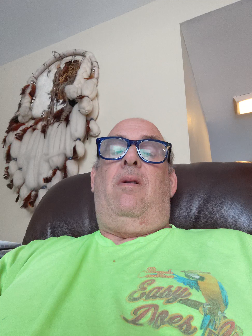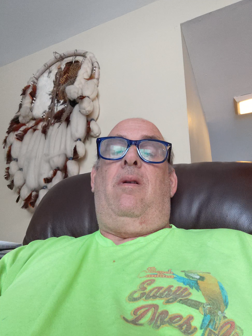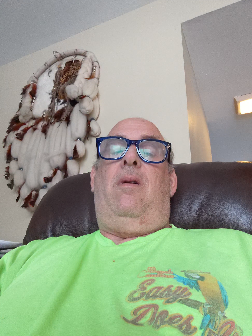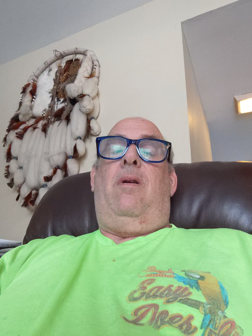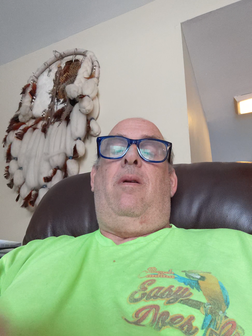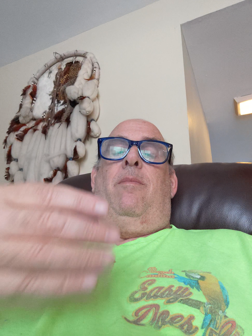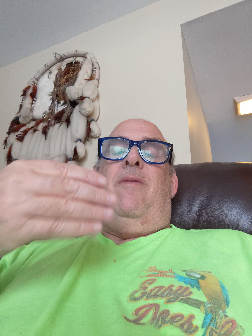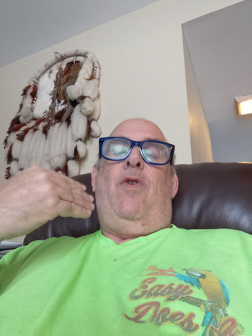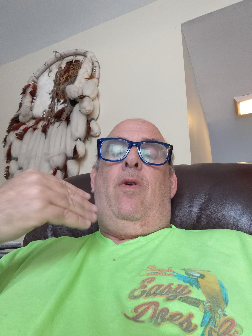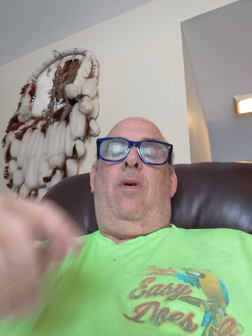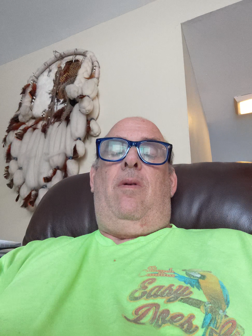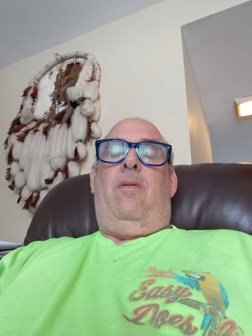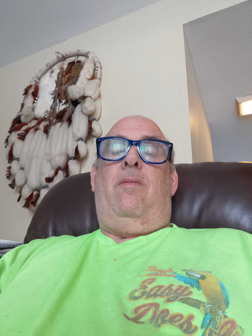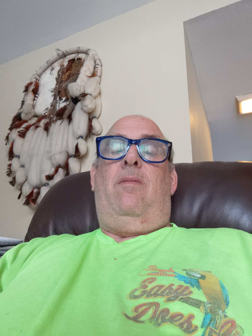before